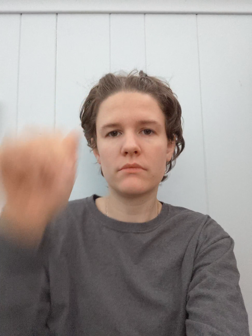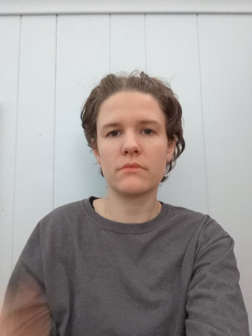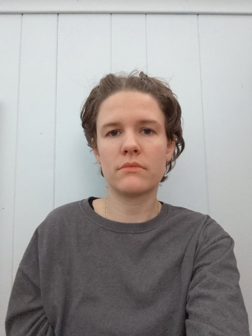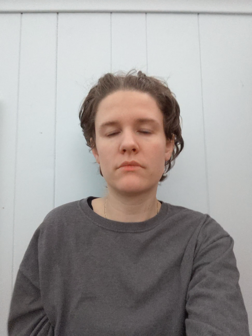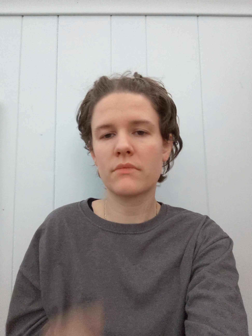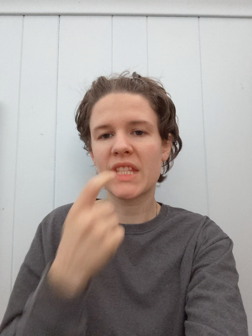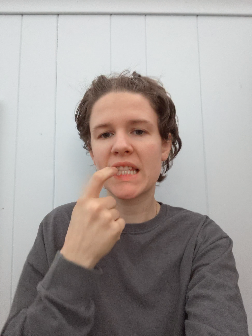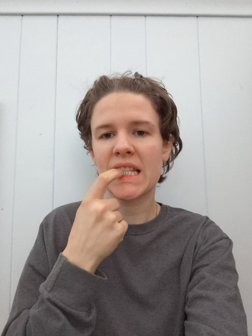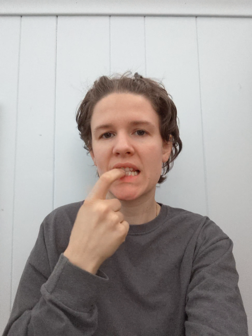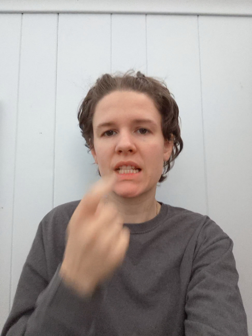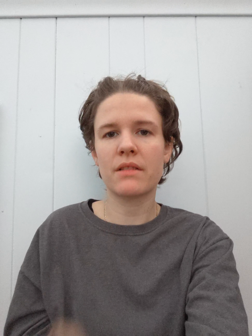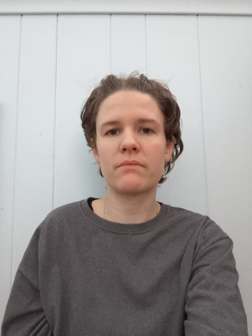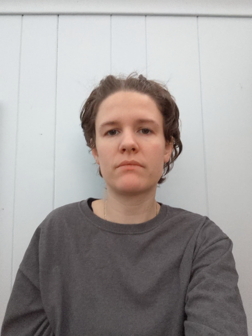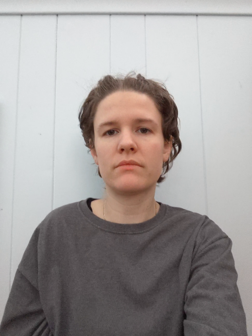tooth